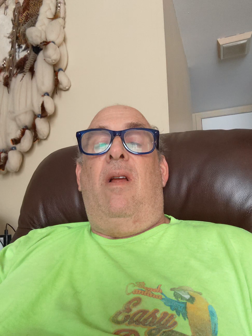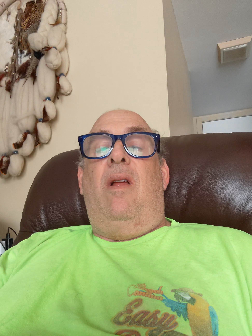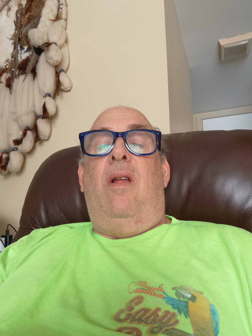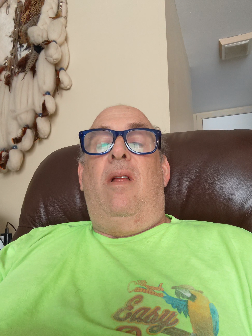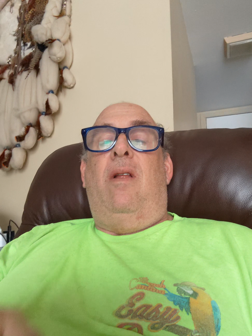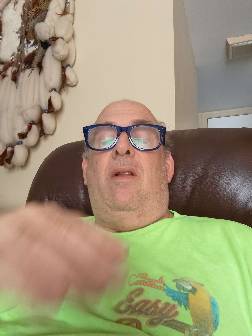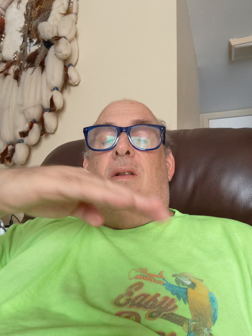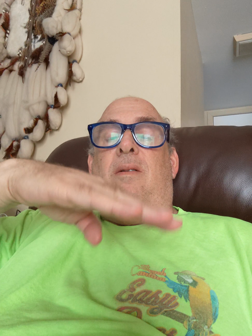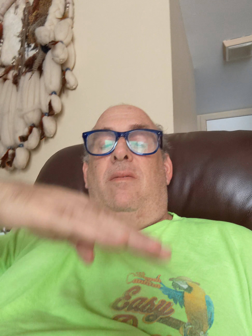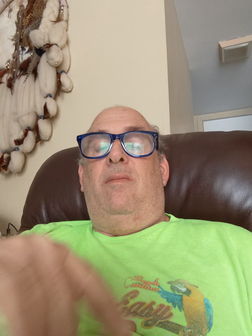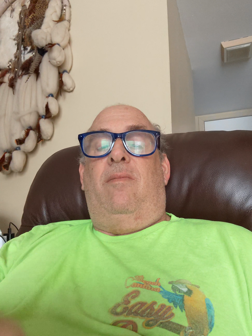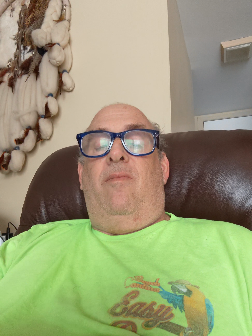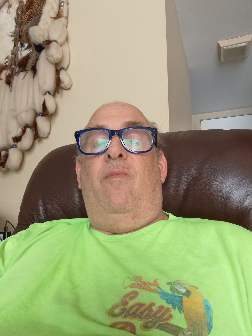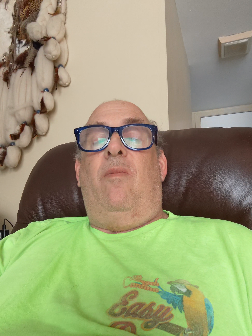table